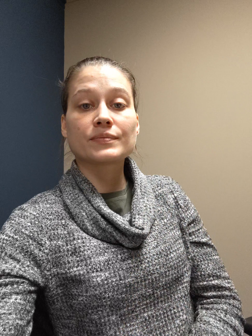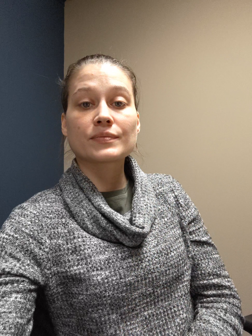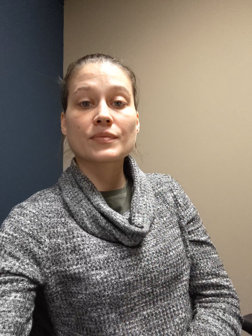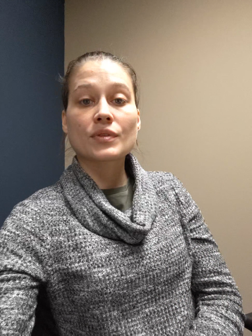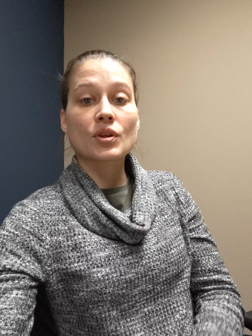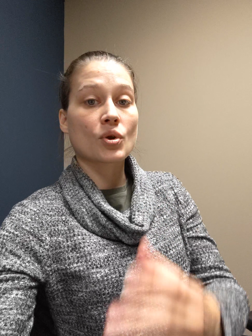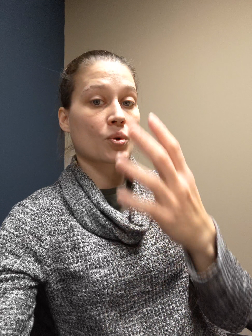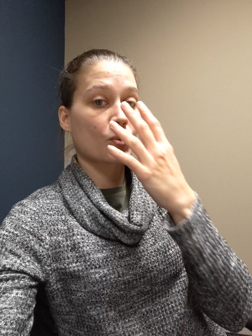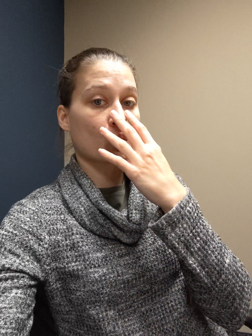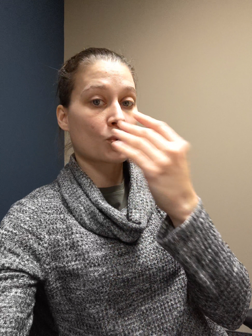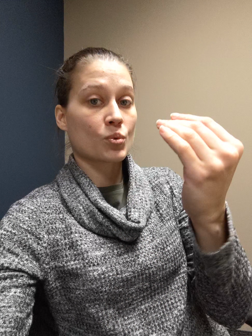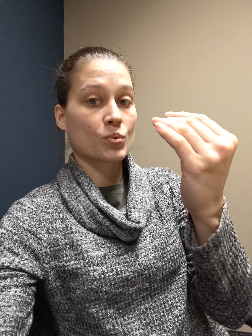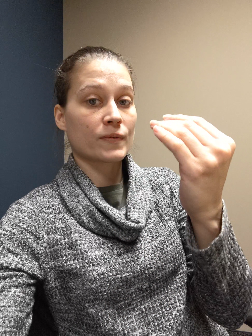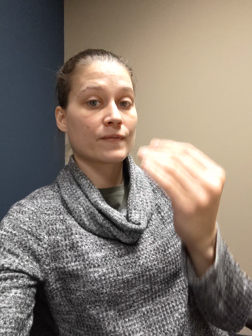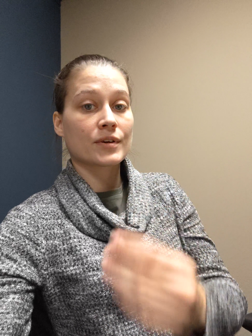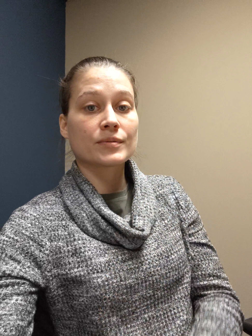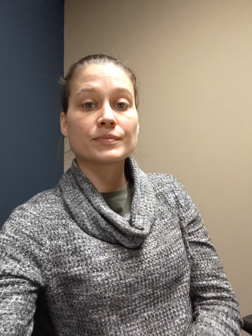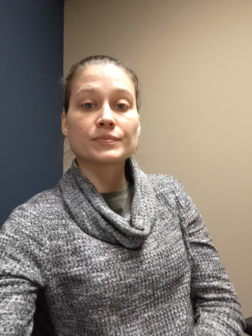wolf